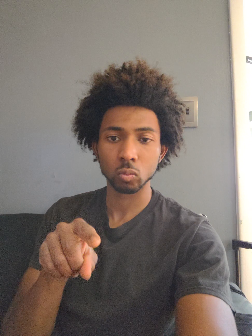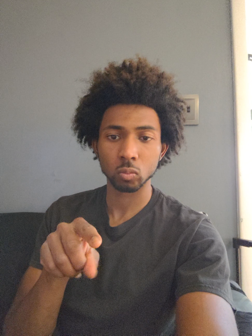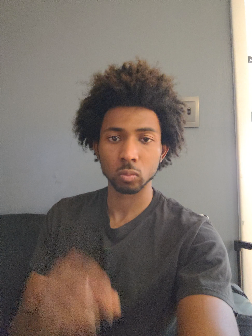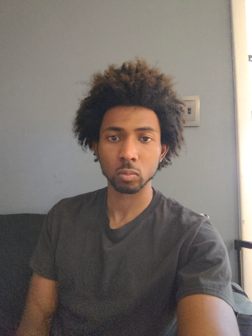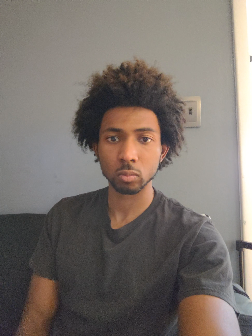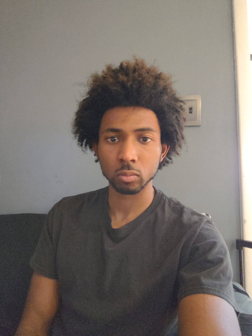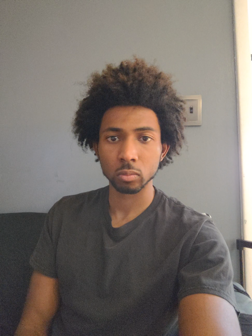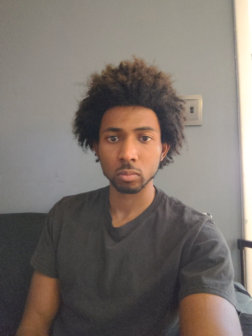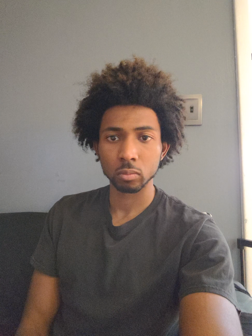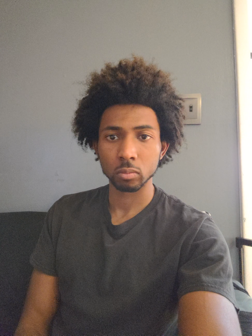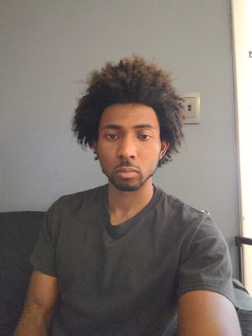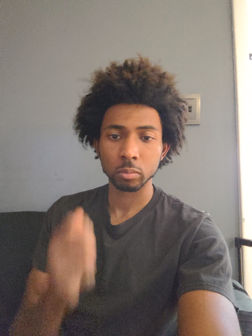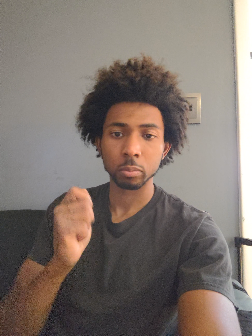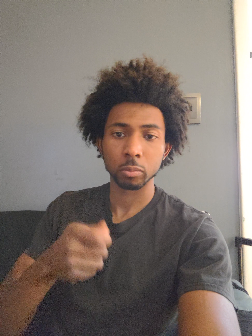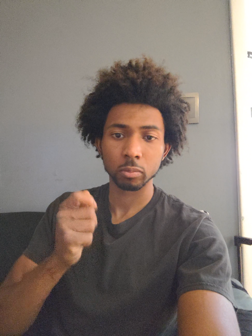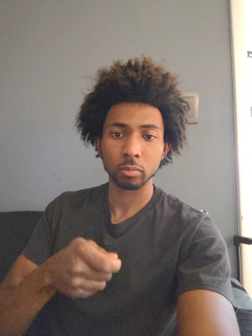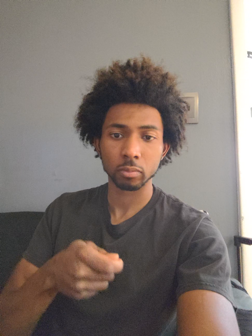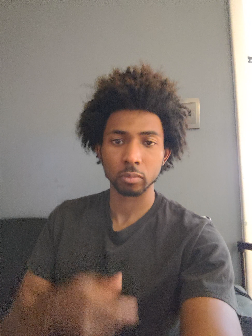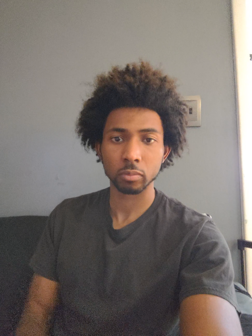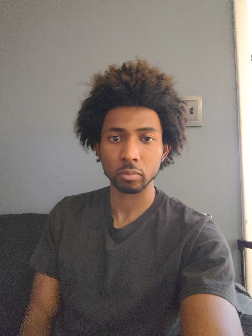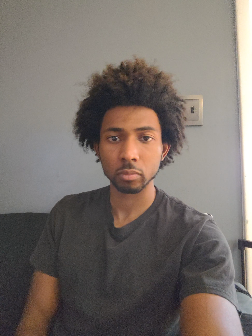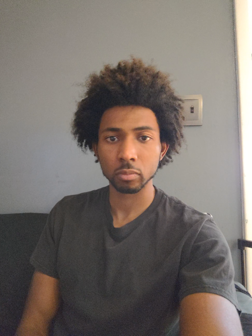hammer